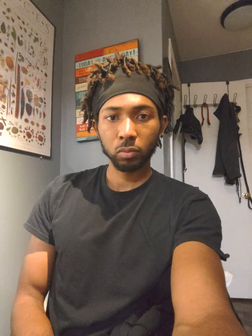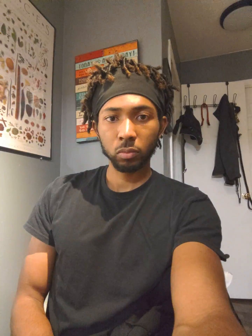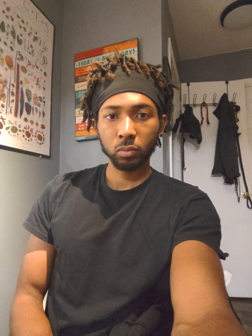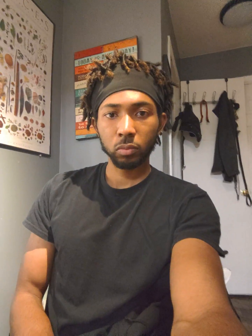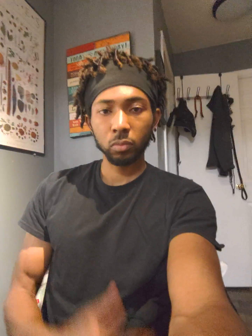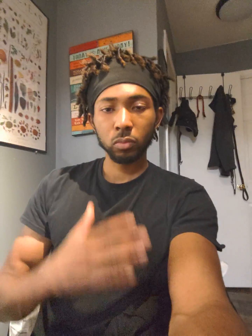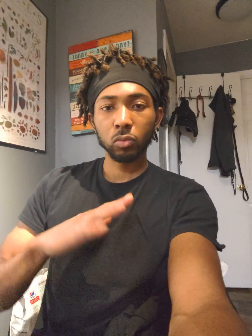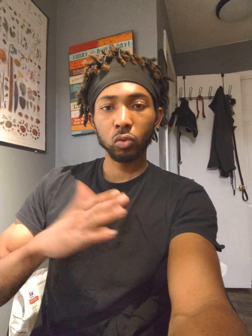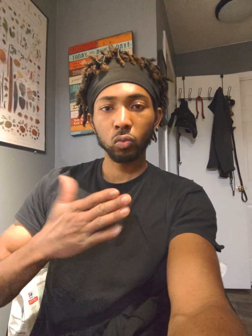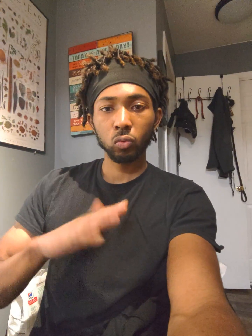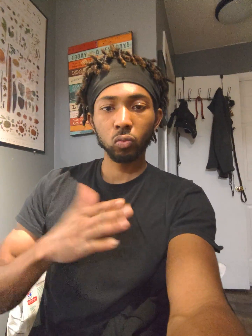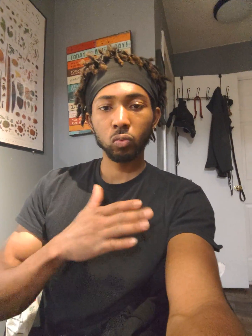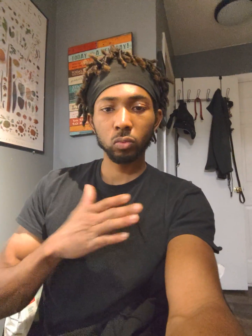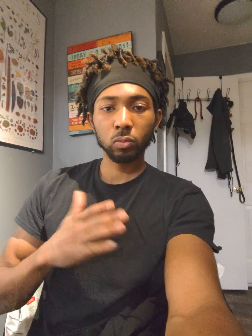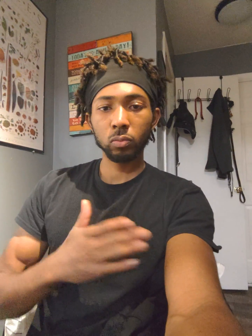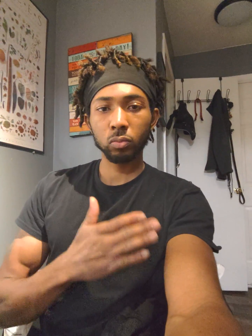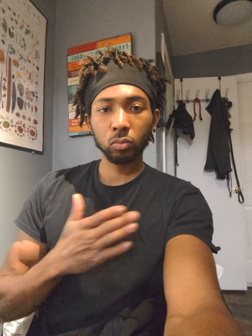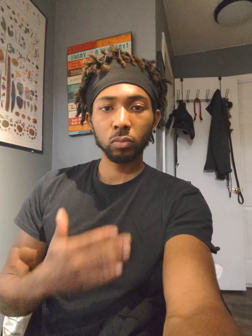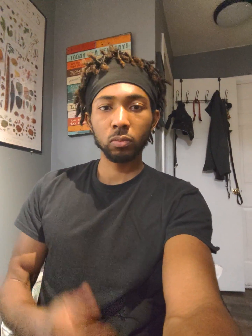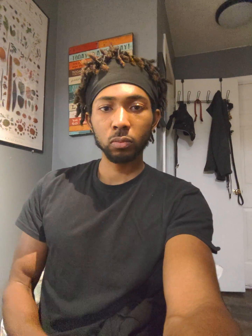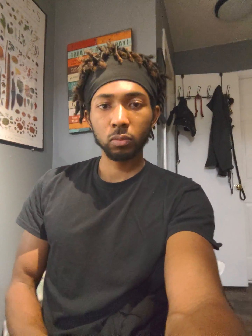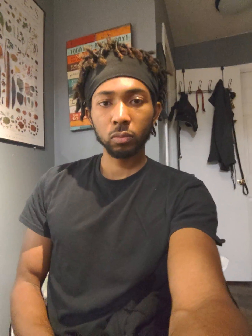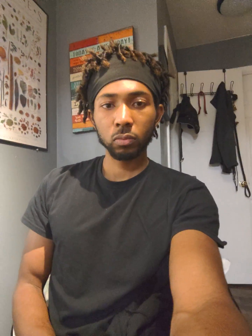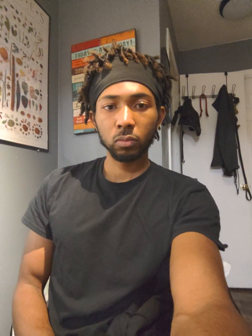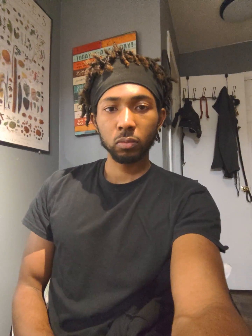cook